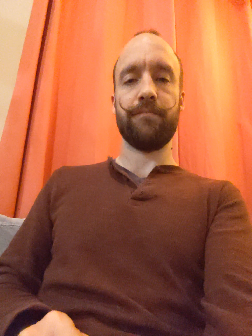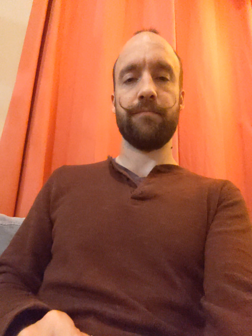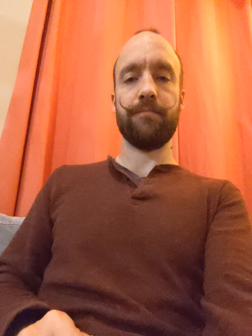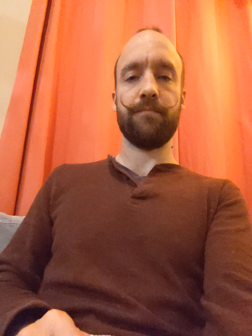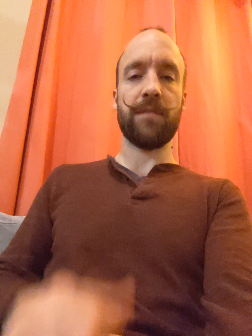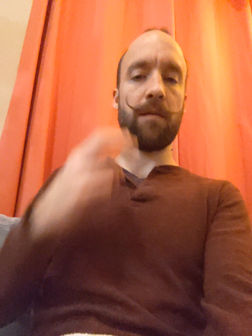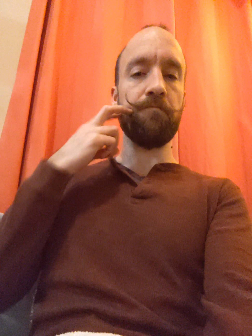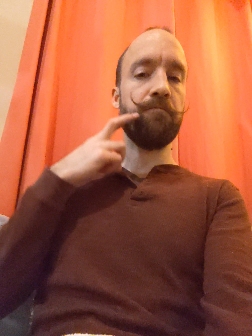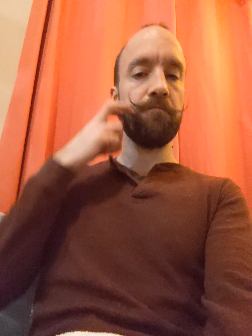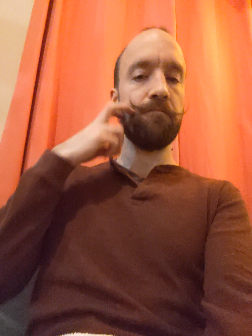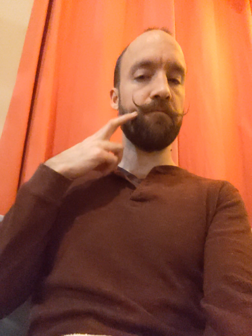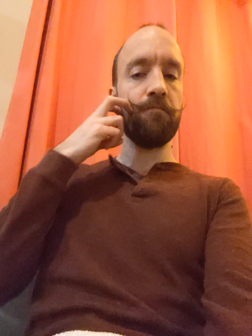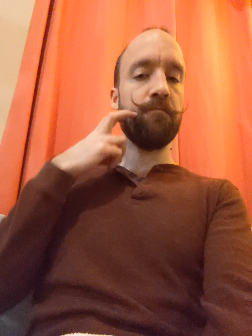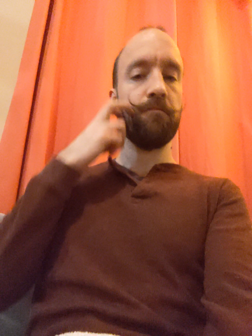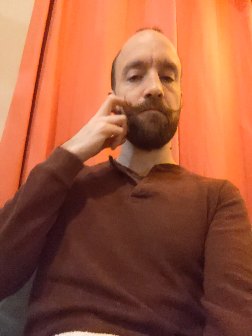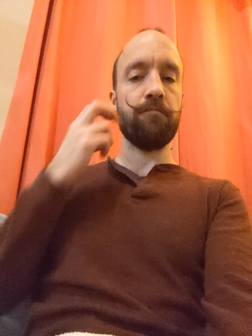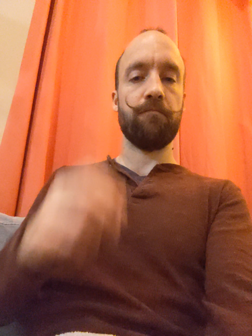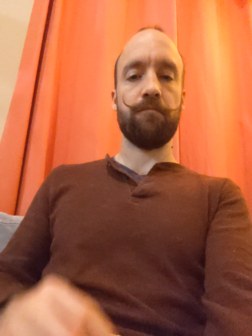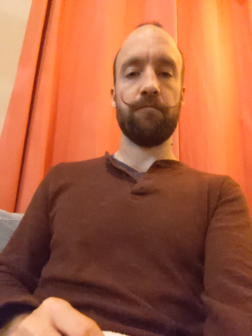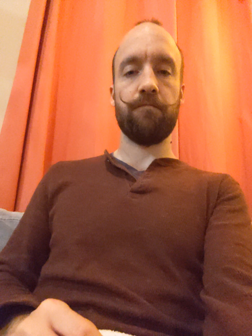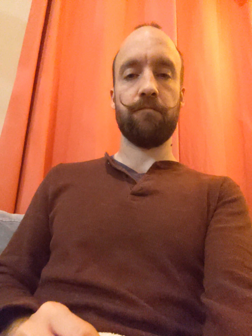gum